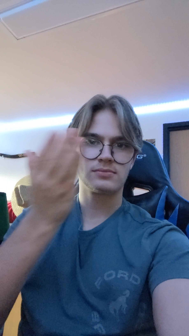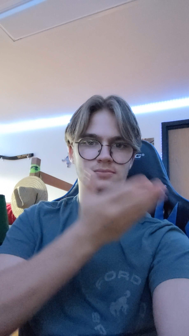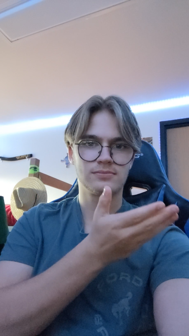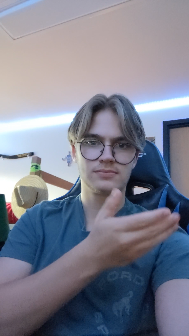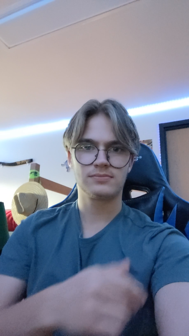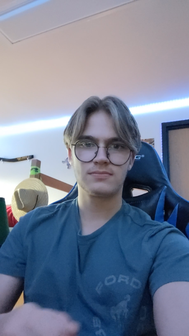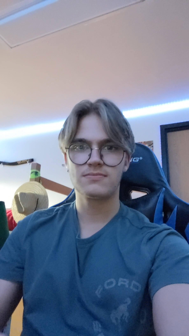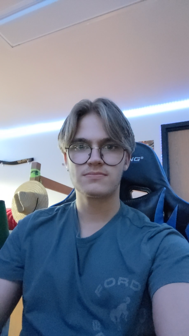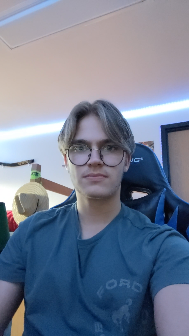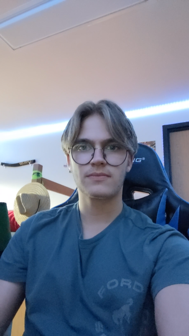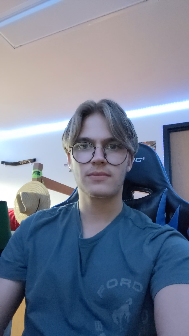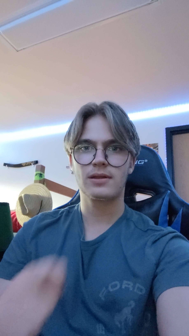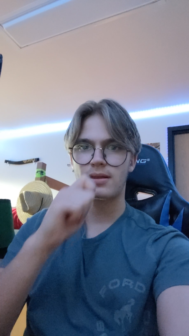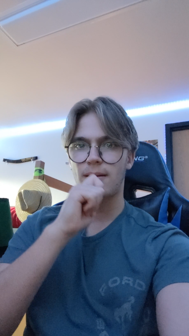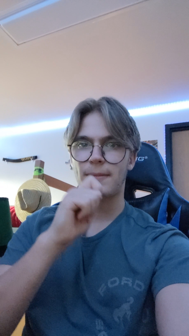popsicle